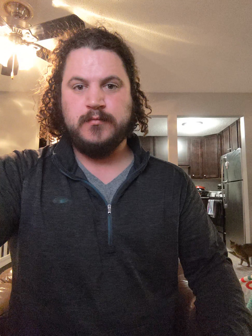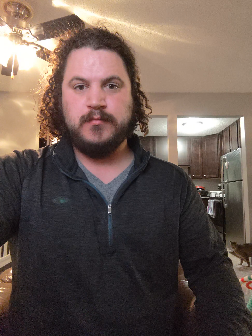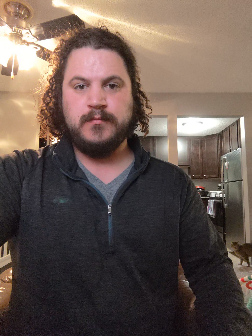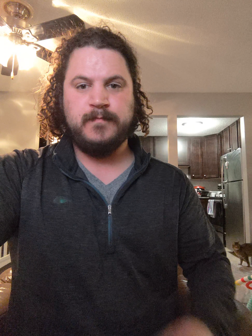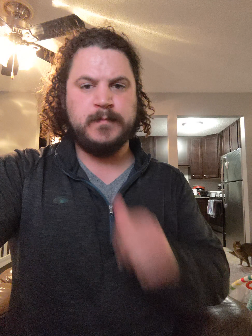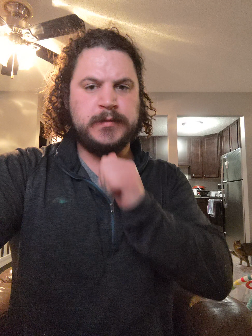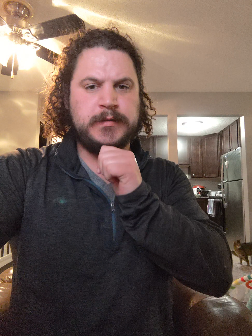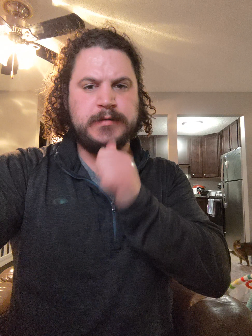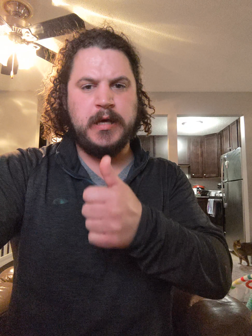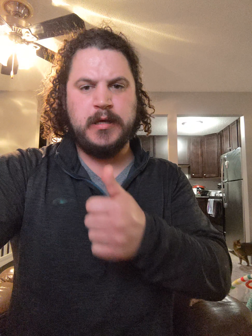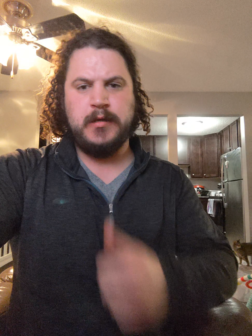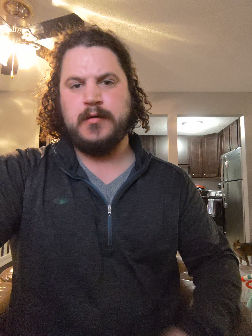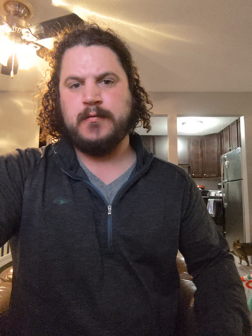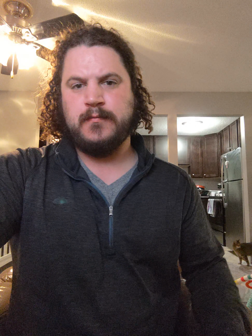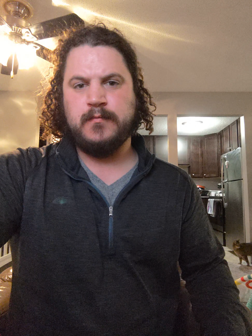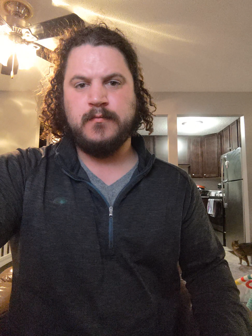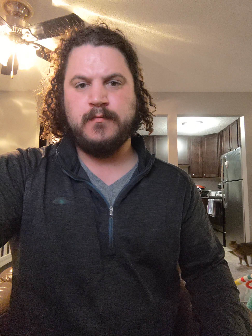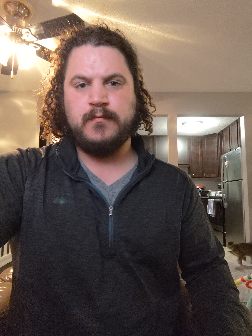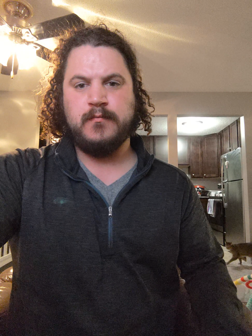not